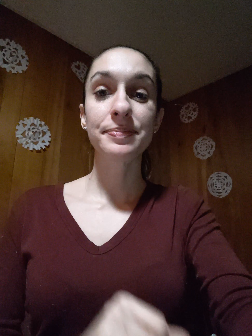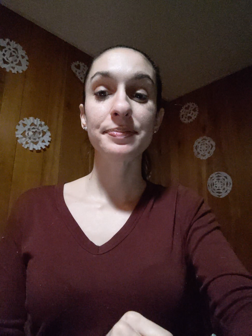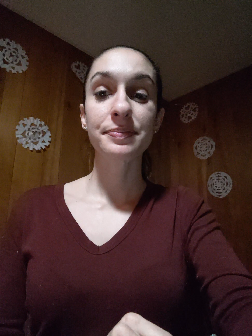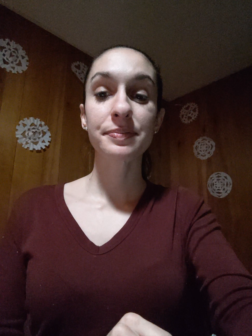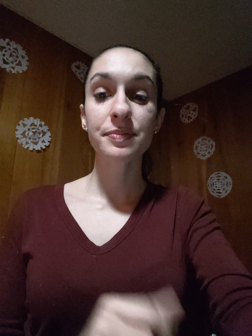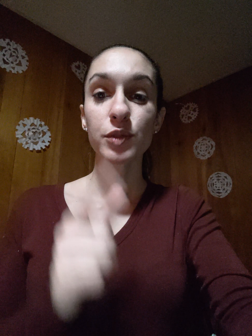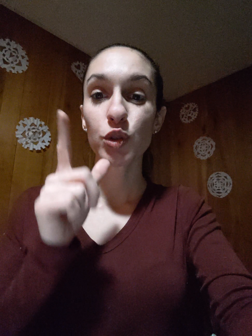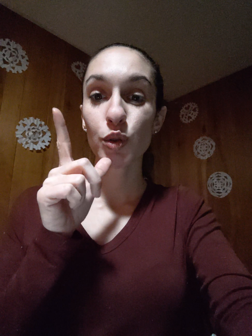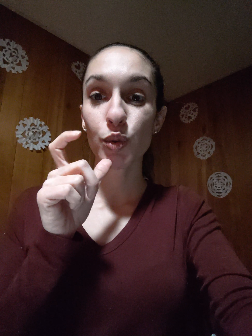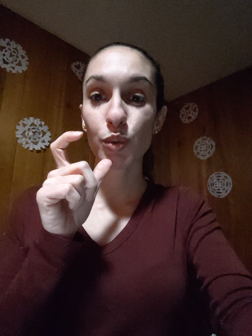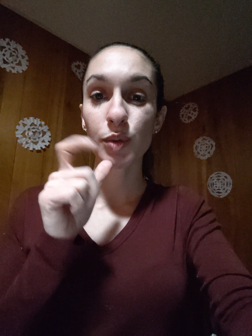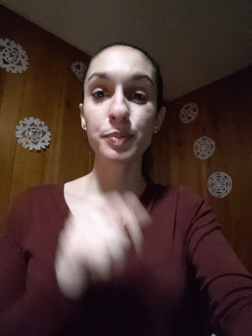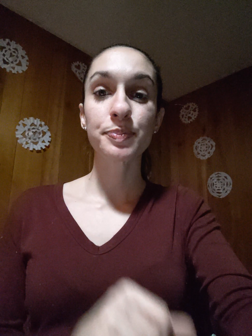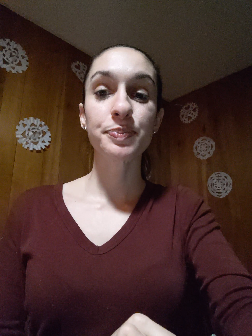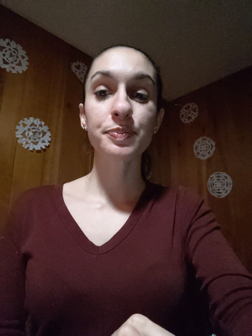who